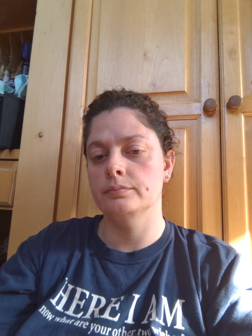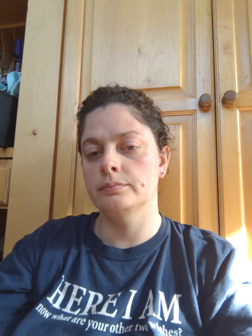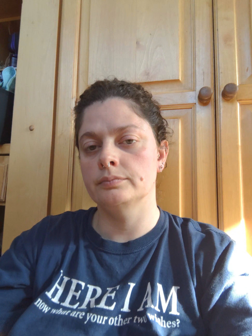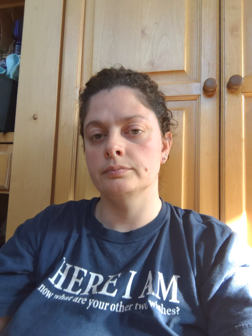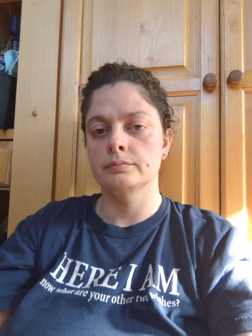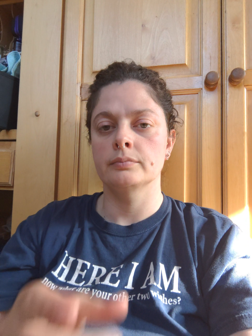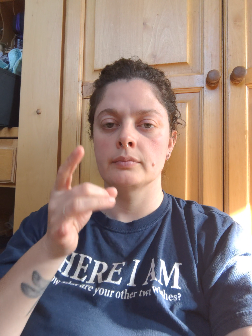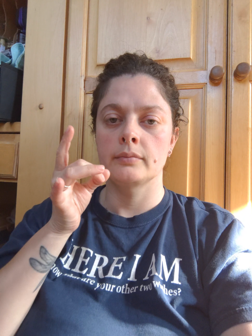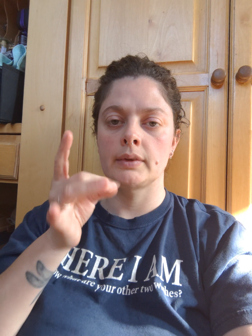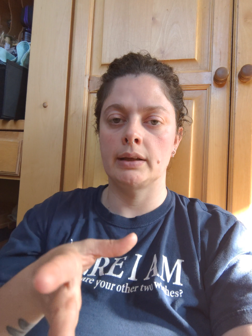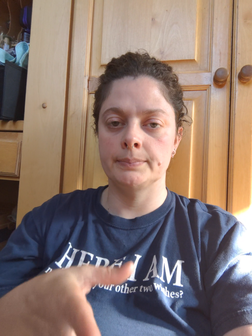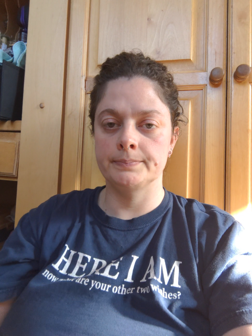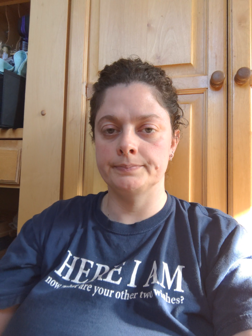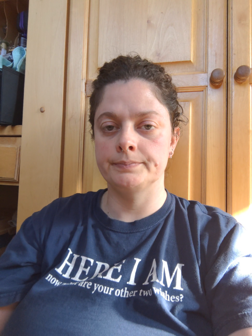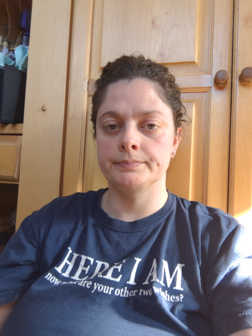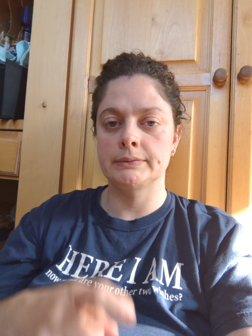hate